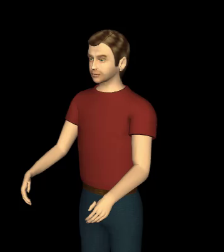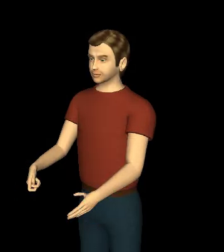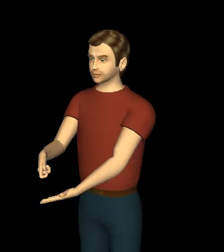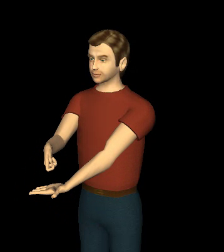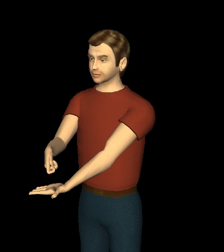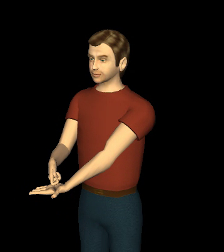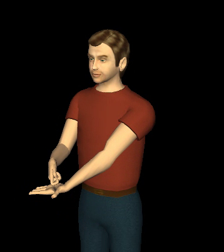يشتري